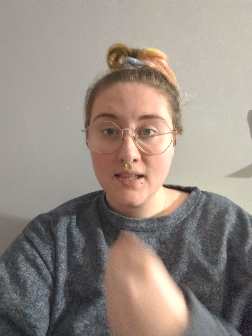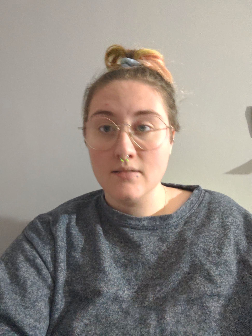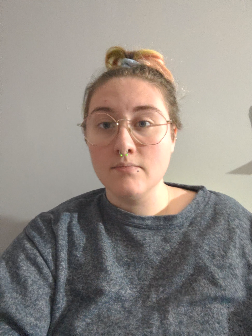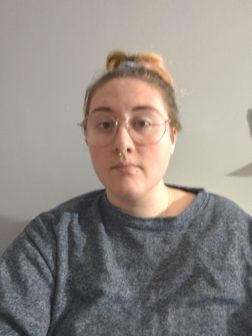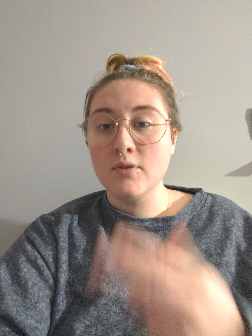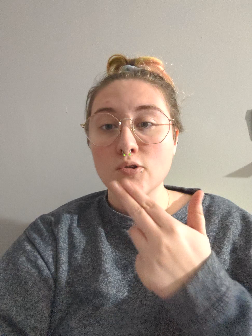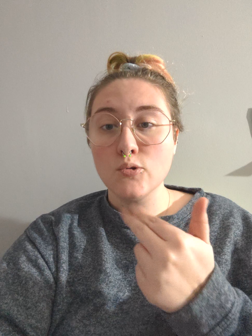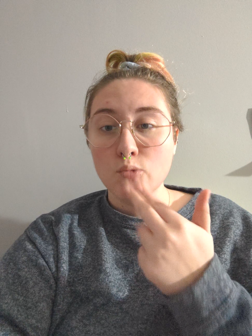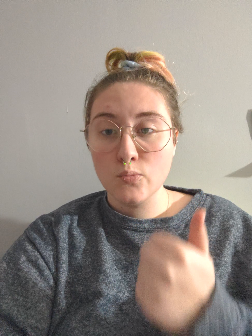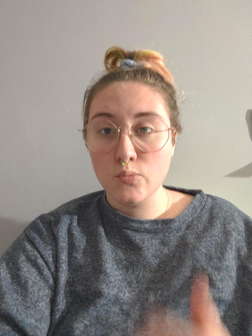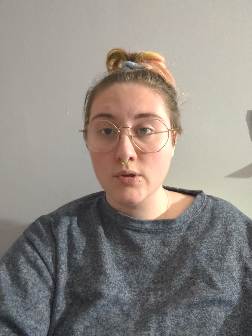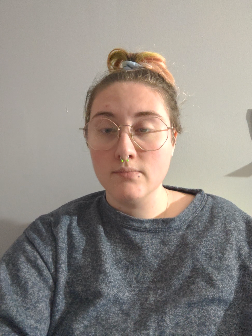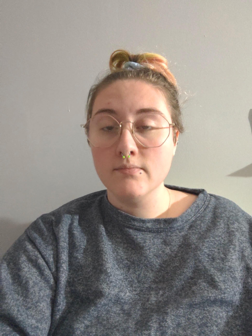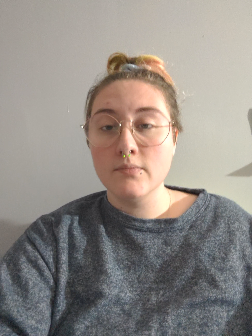cute